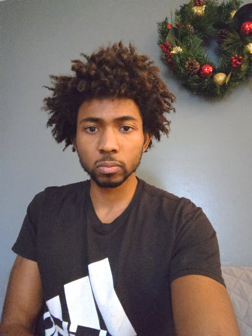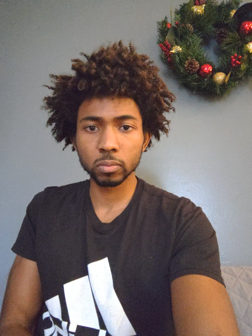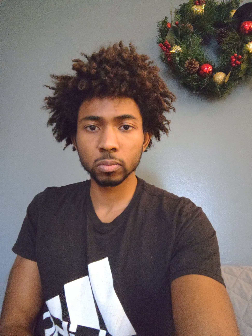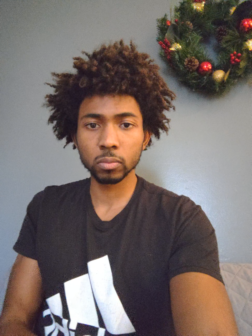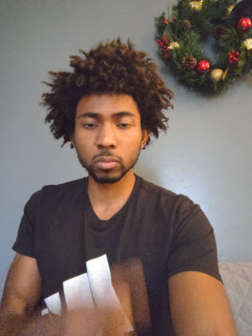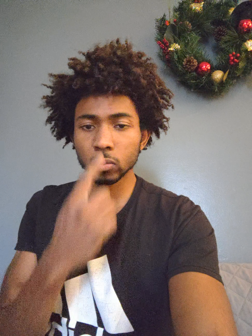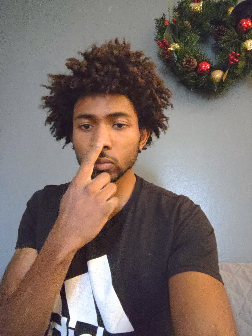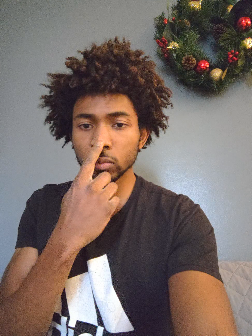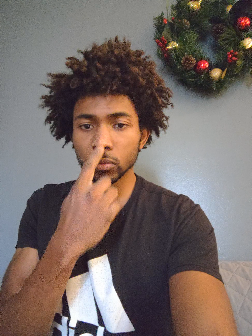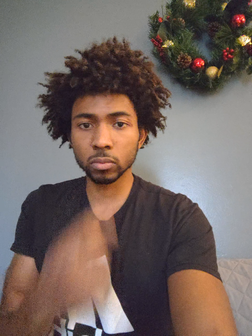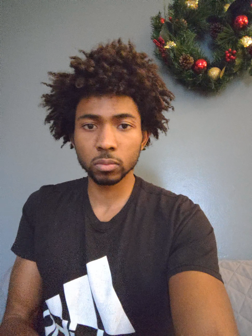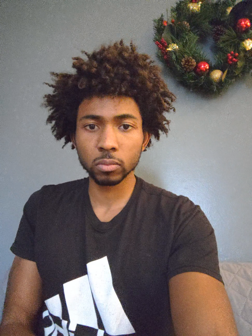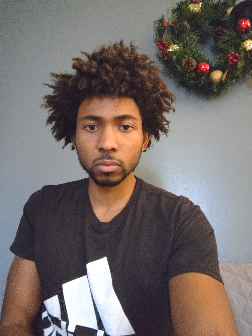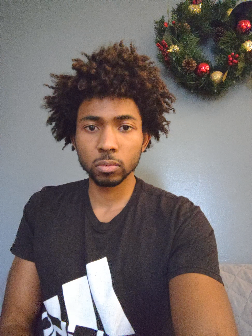nose